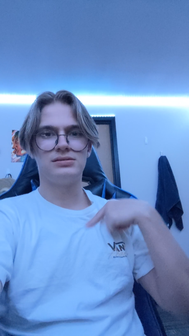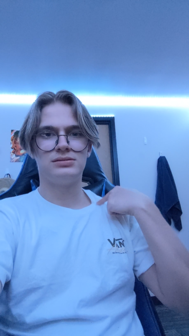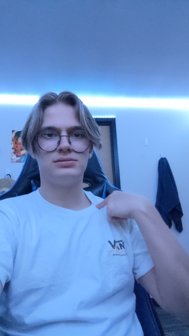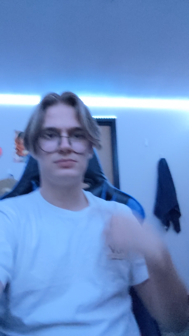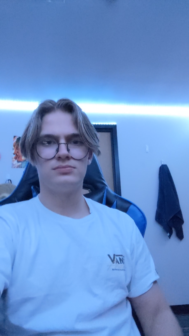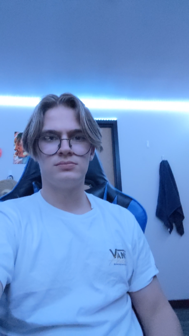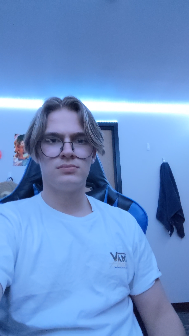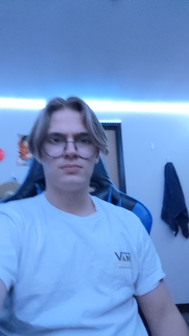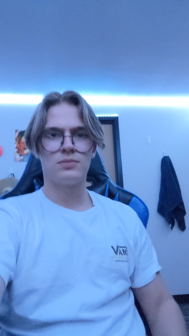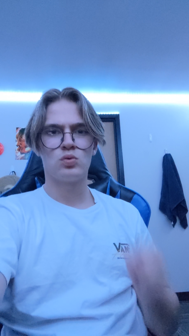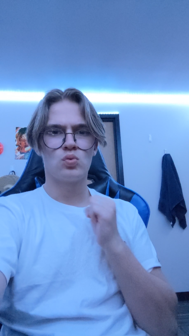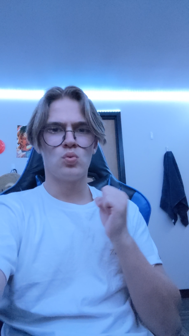cold